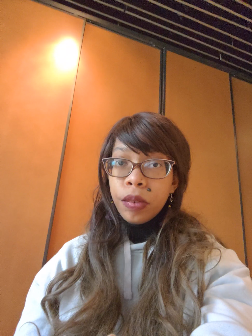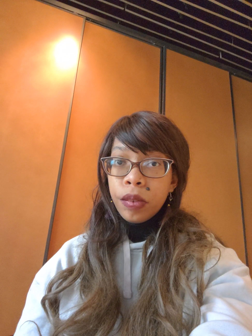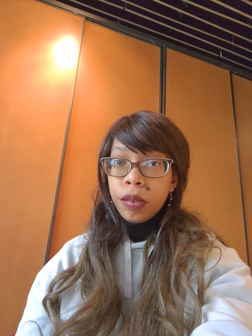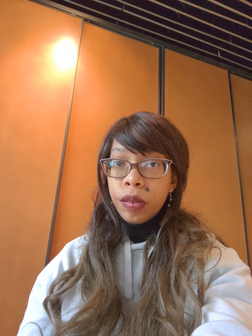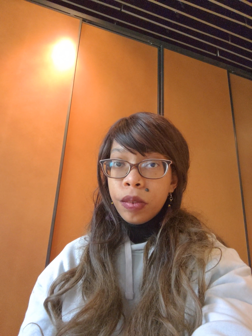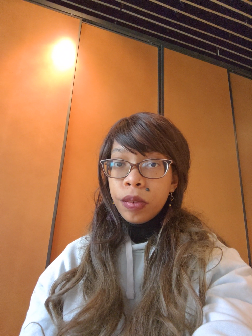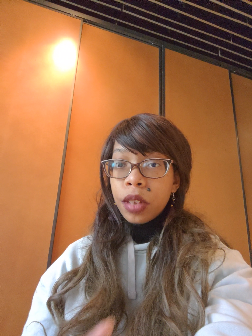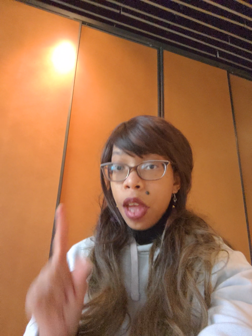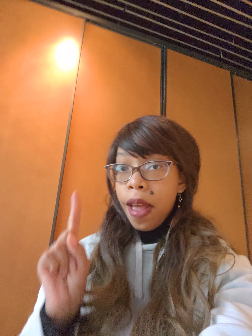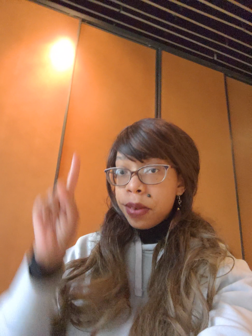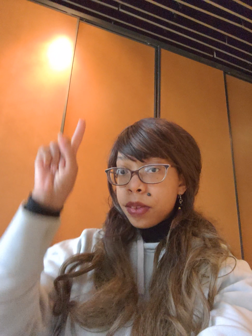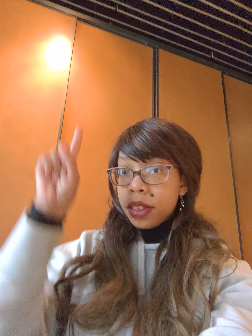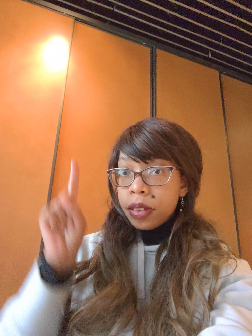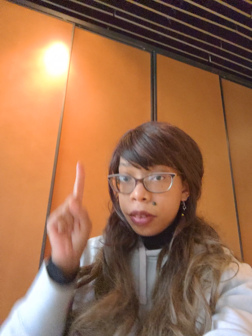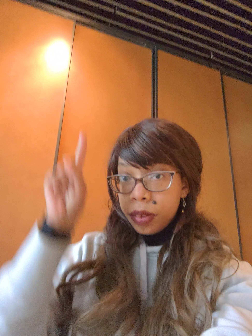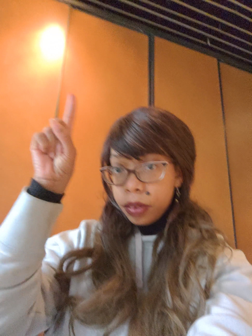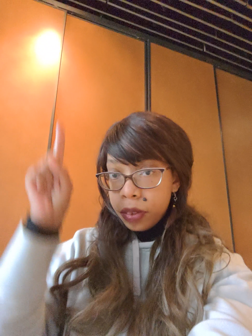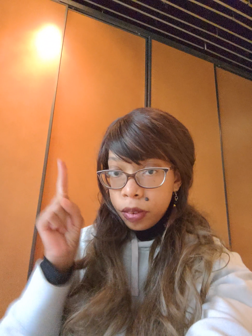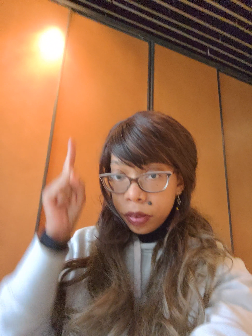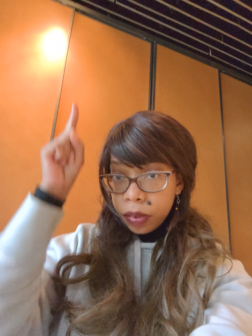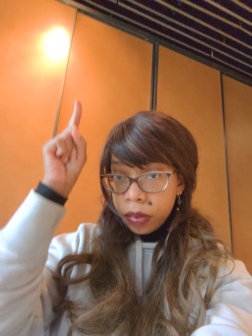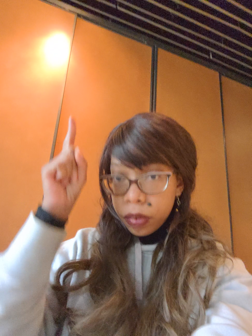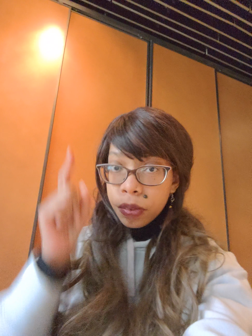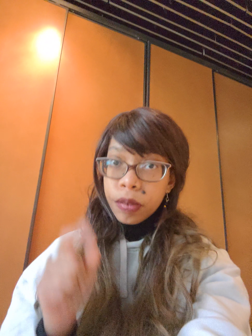up